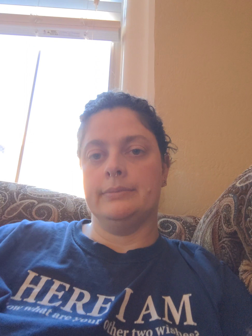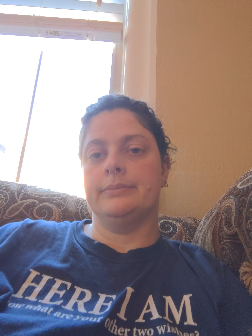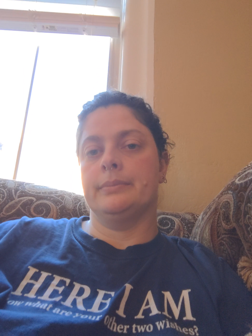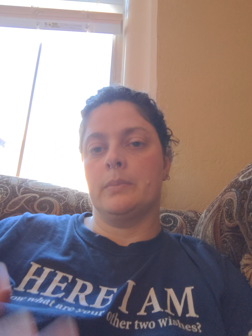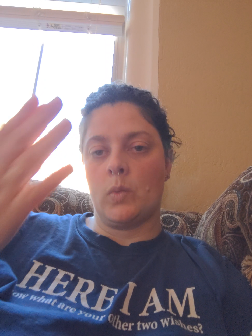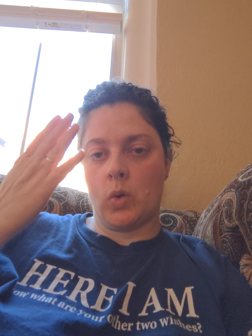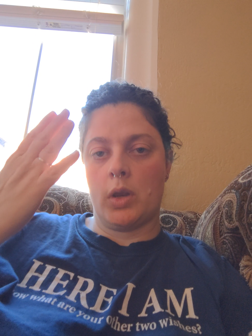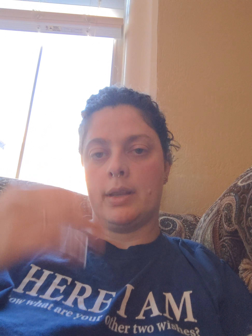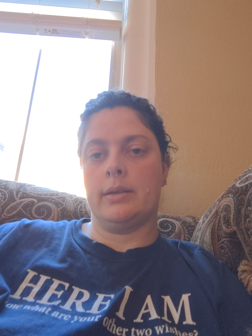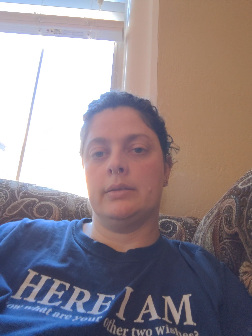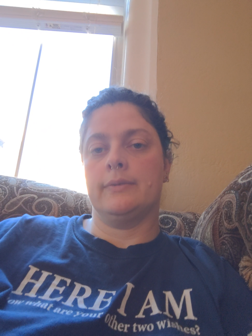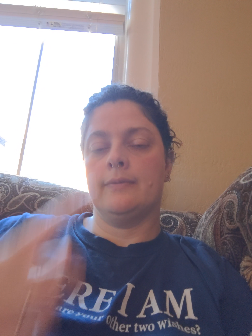morning